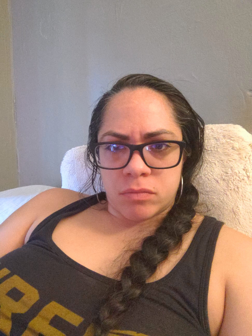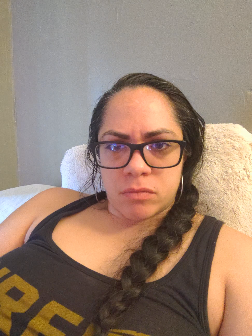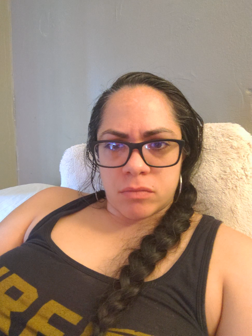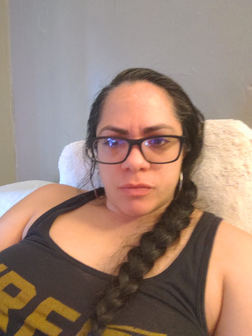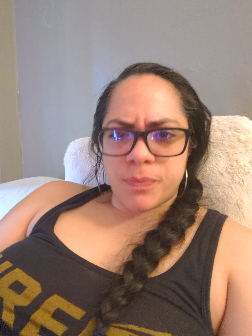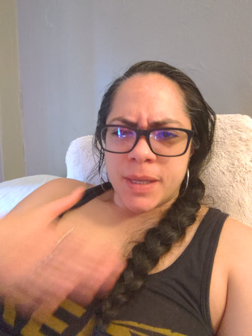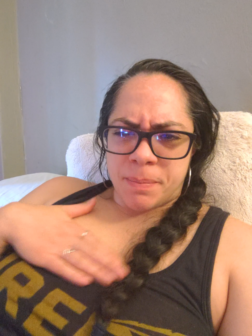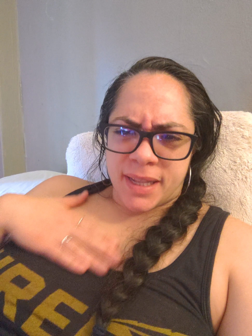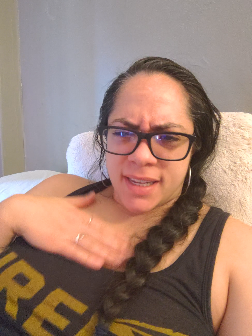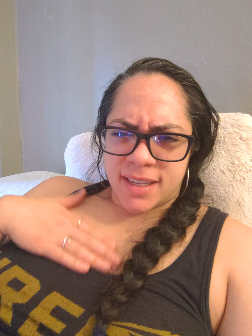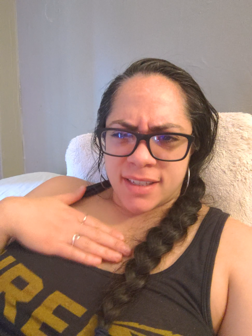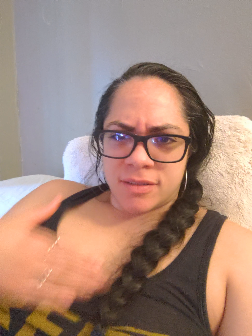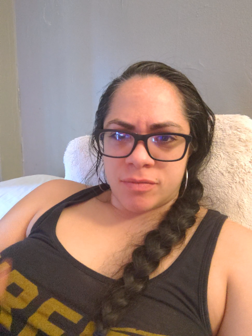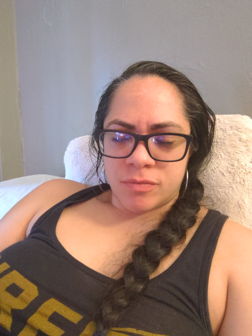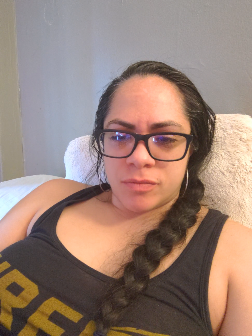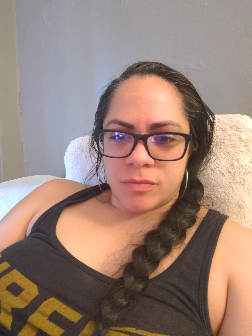please